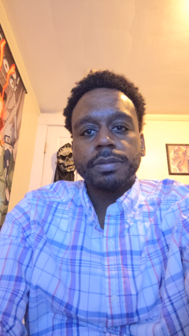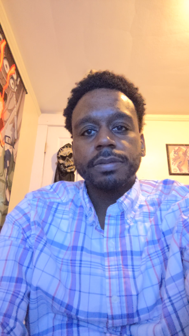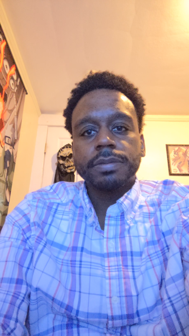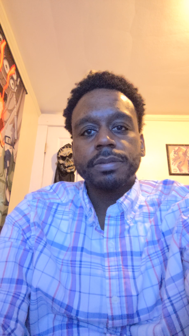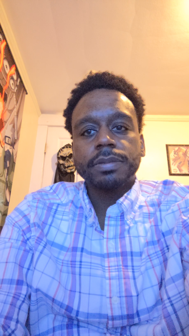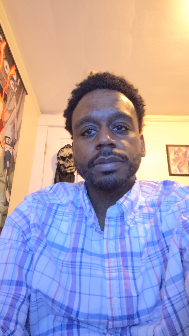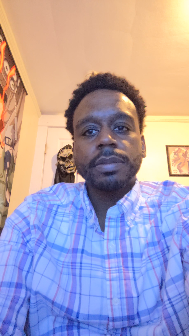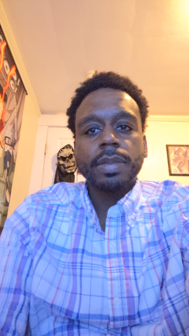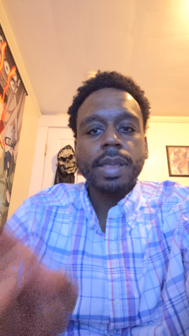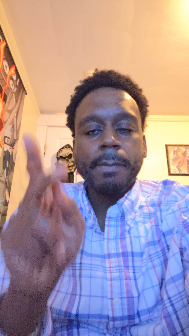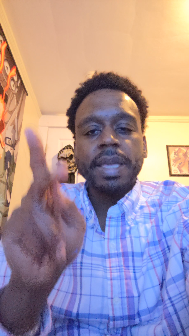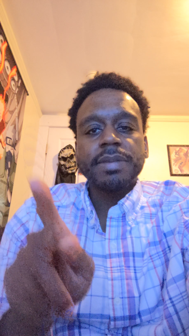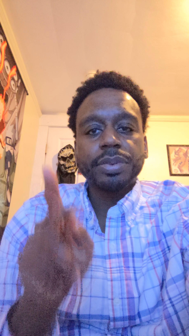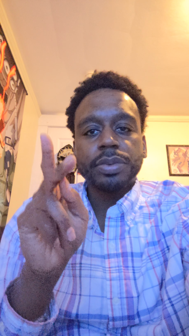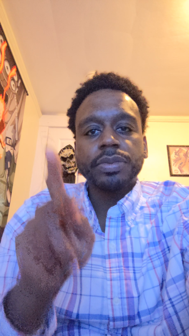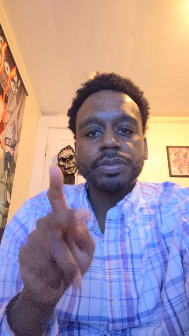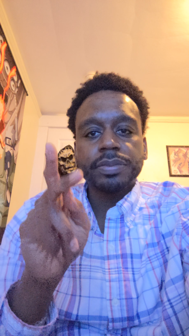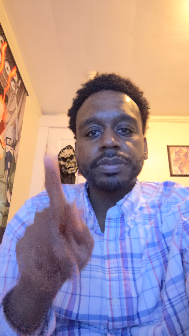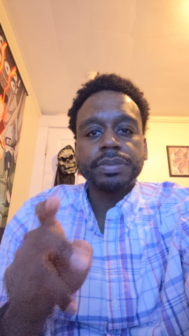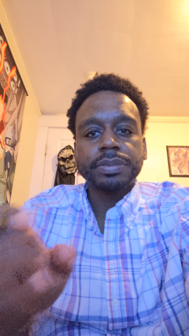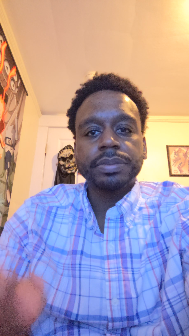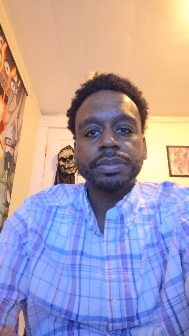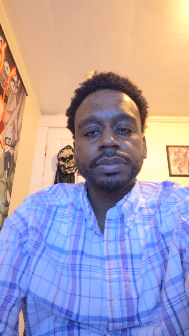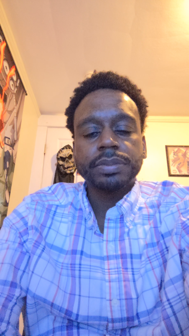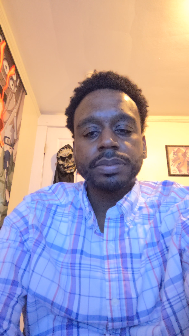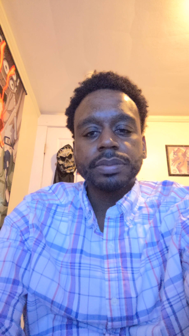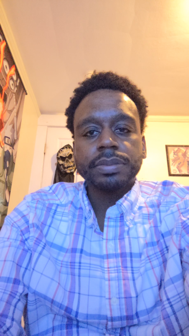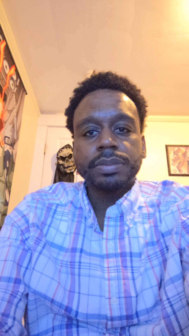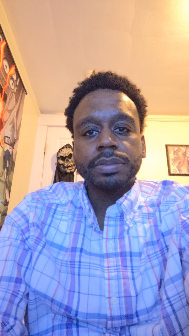people